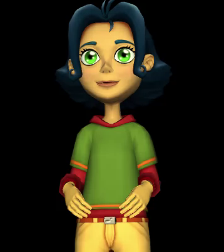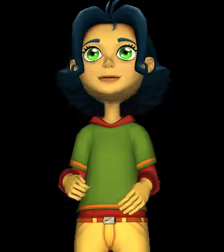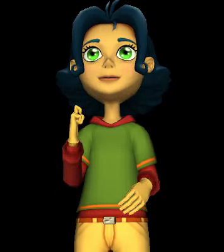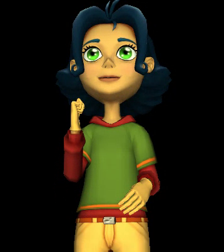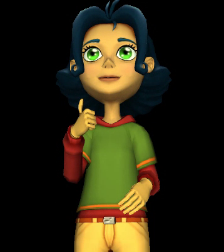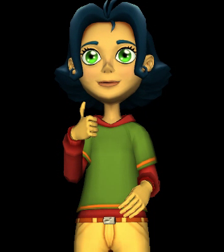تقريبا